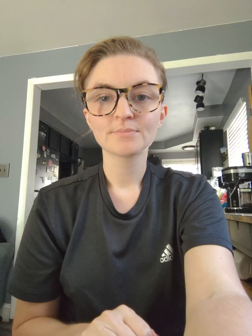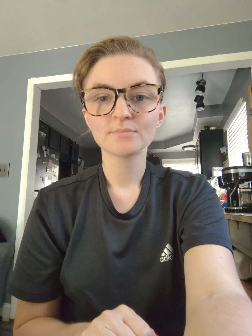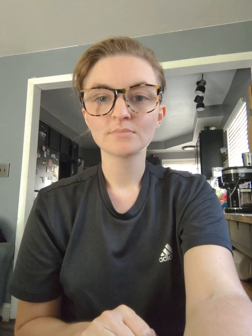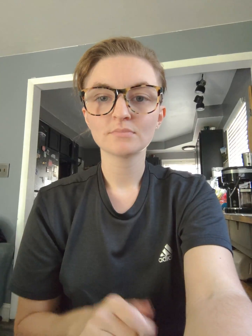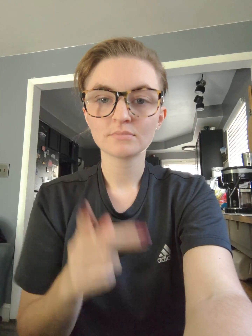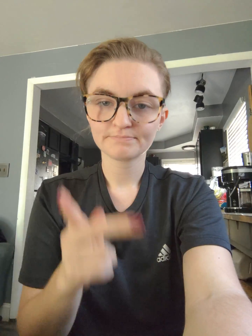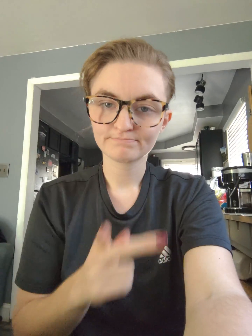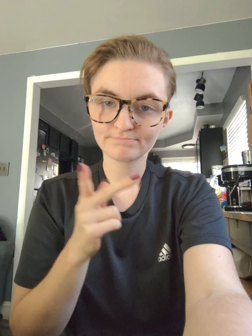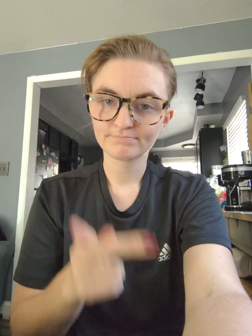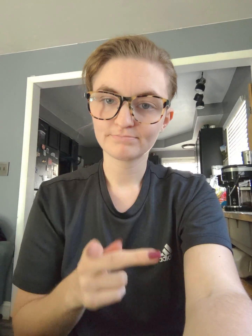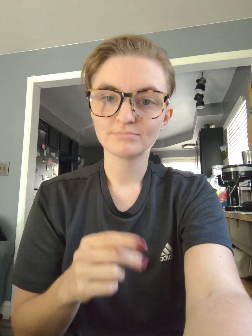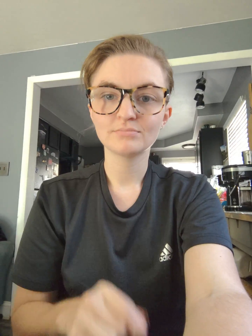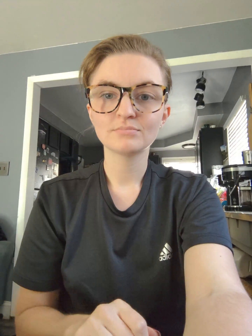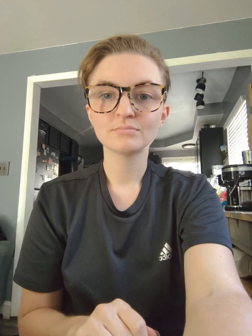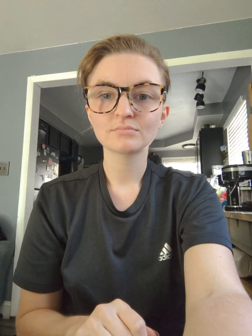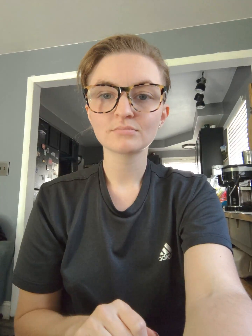careful